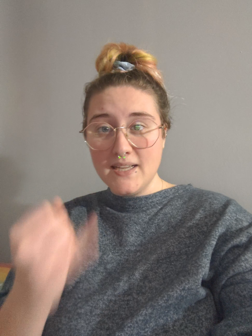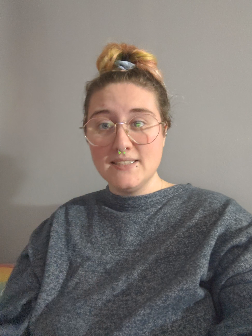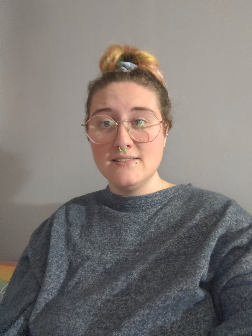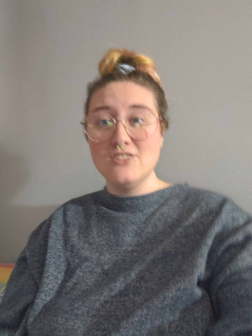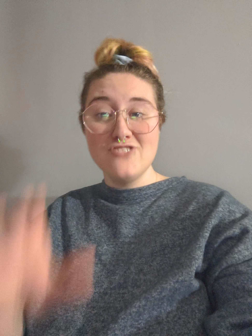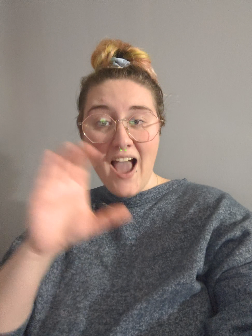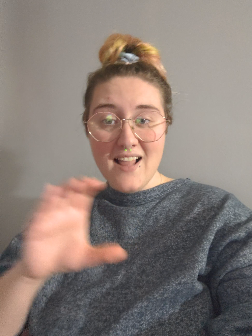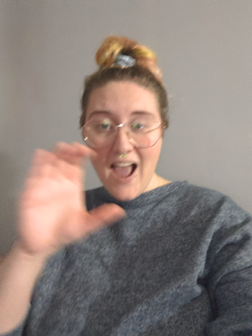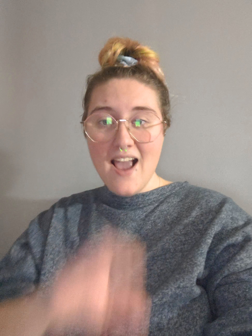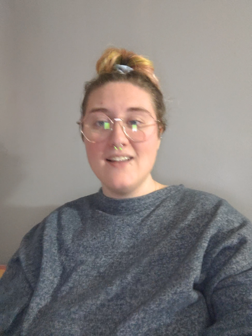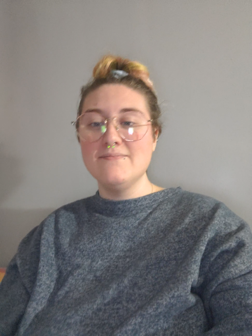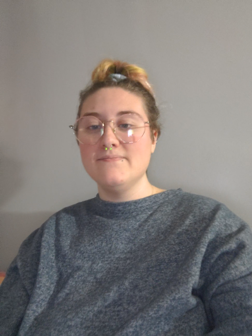chocolate